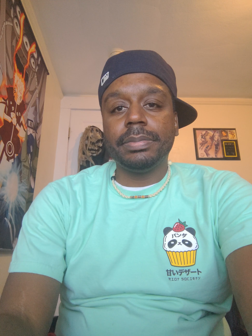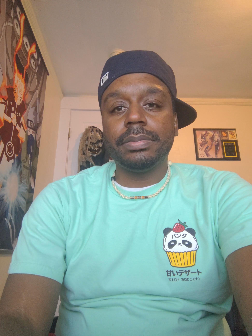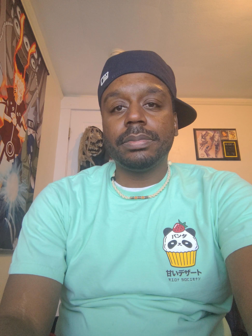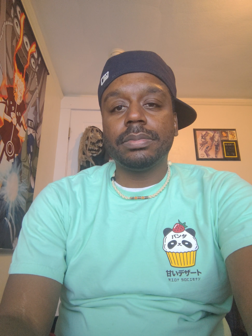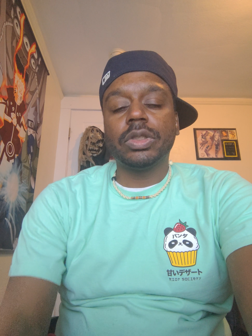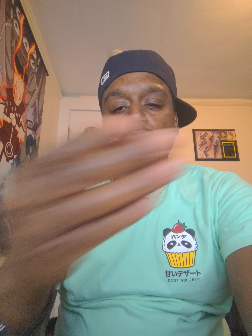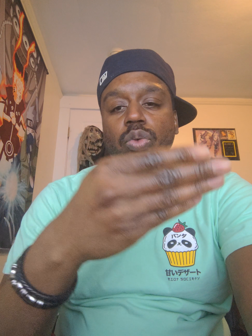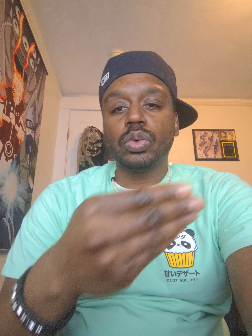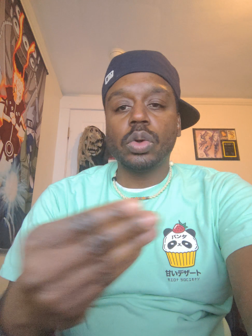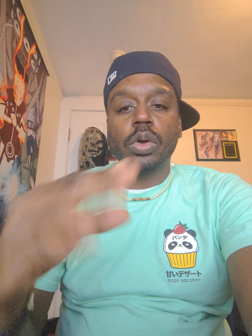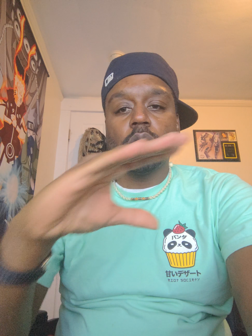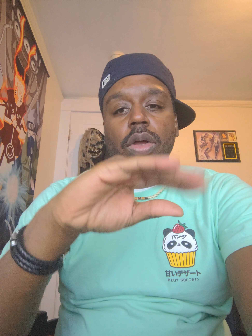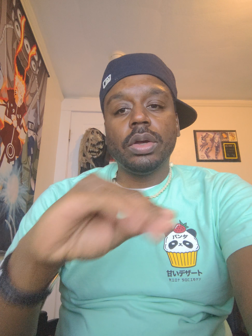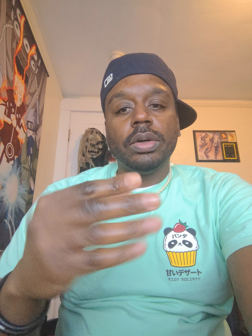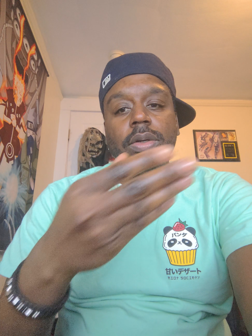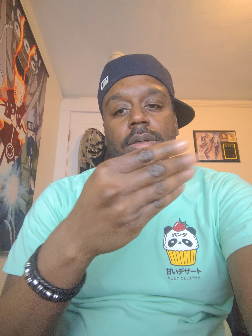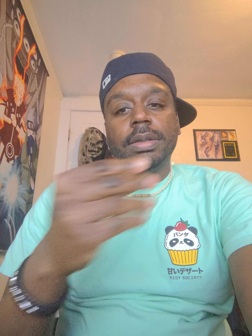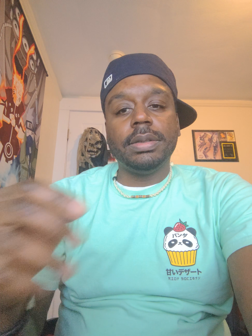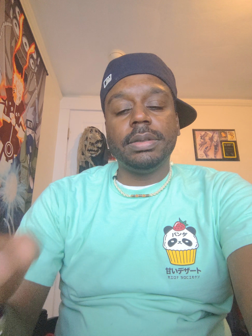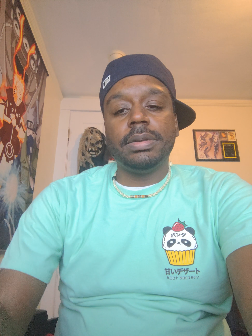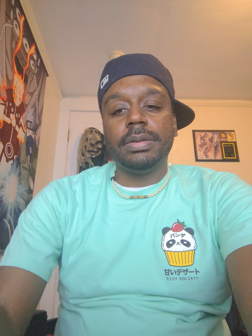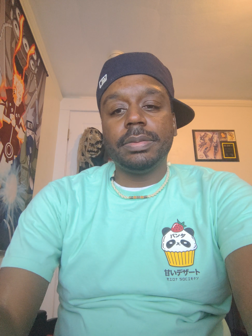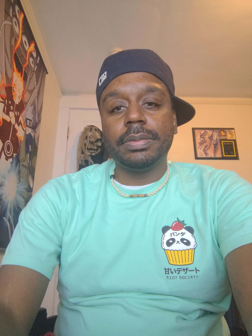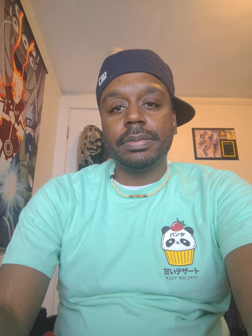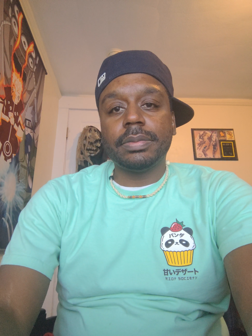story